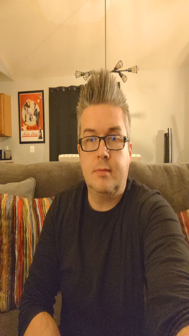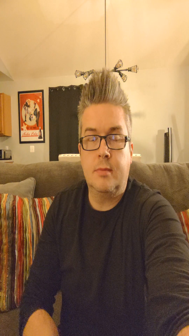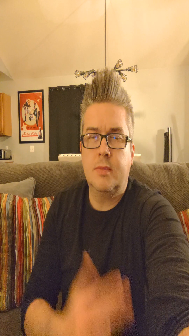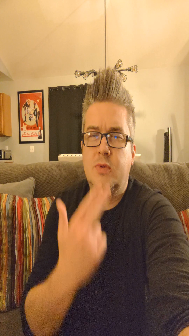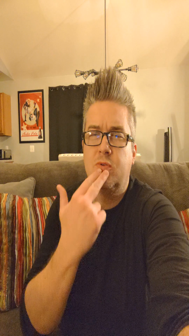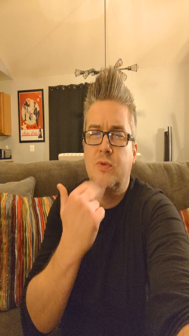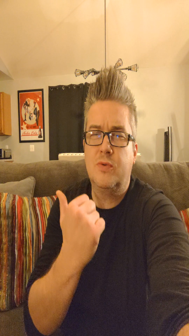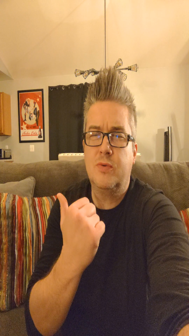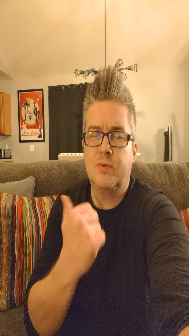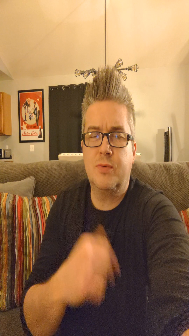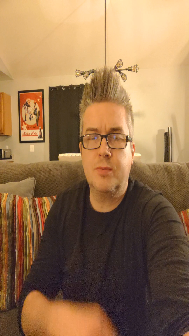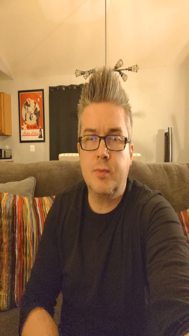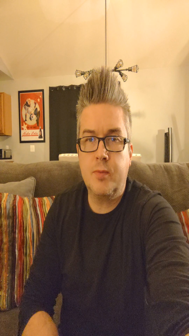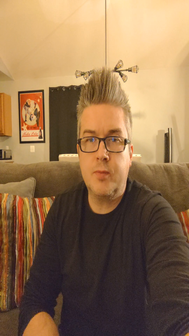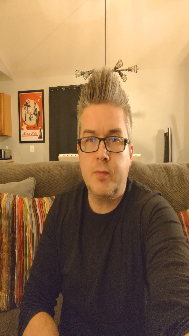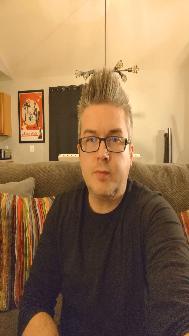cute